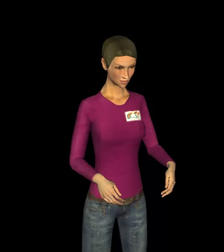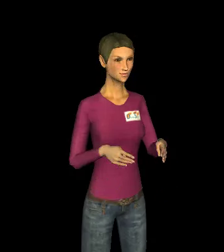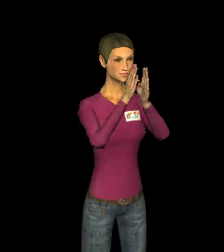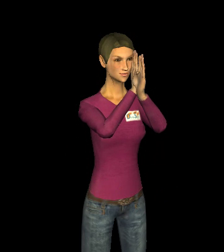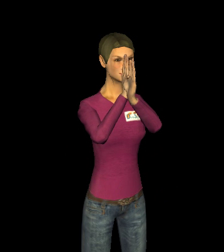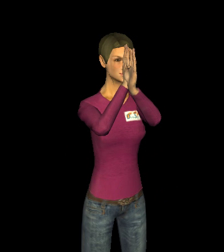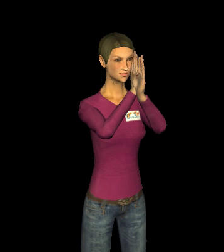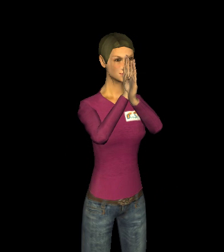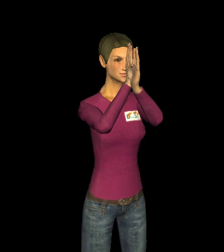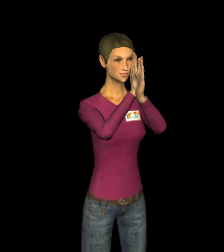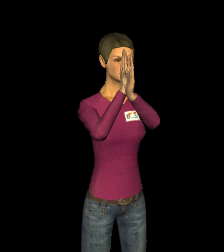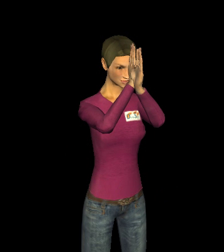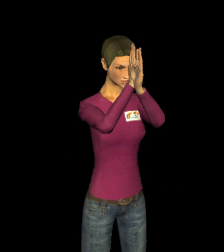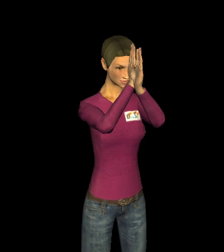يخفي